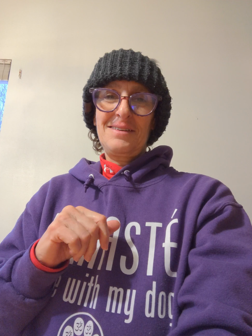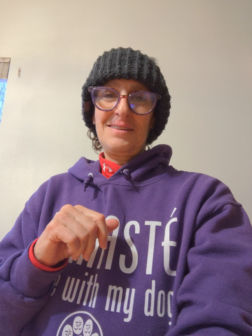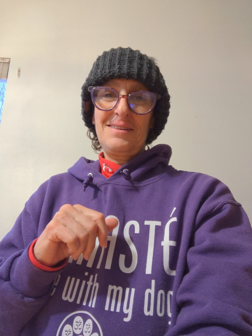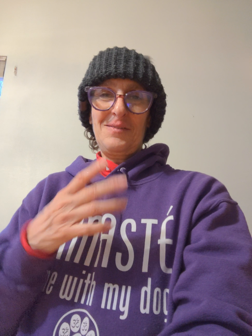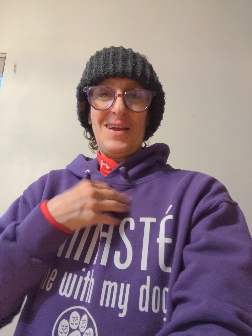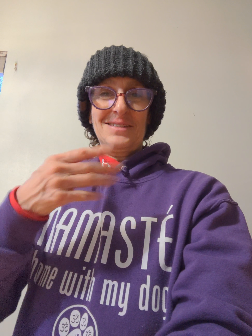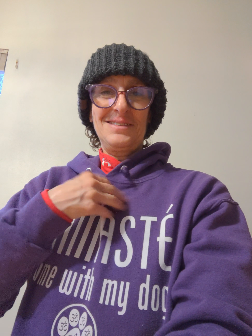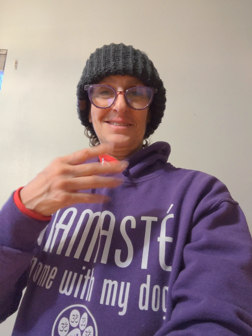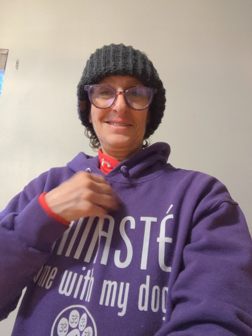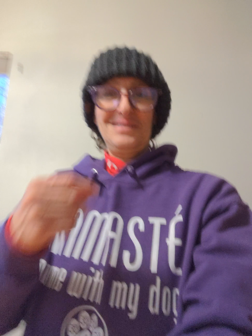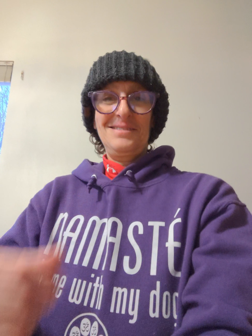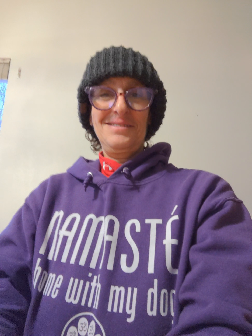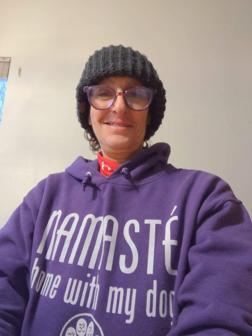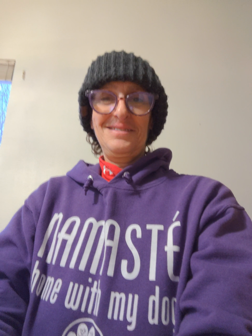white